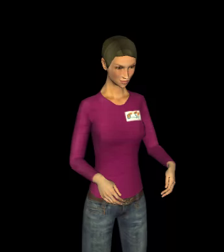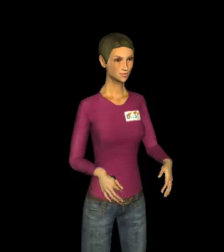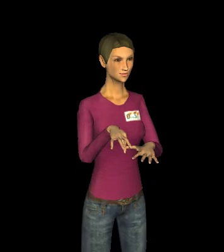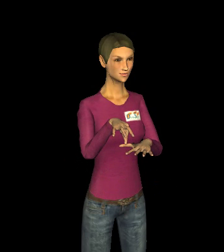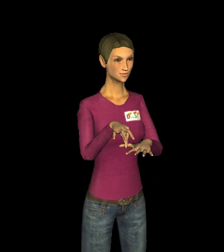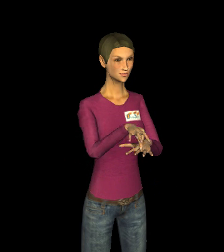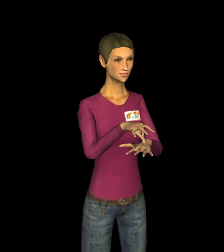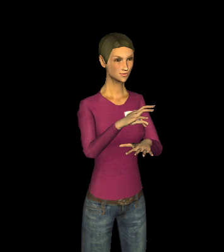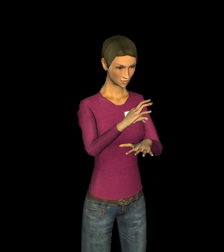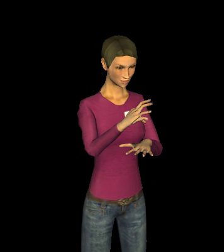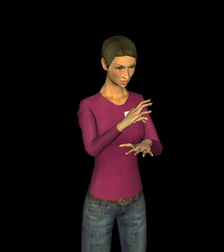زواج